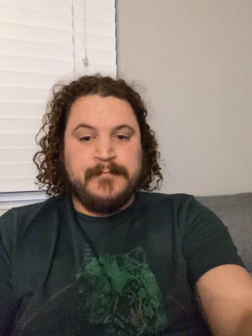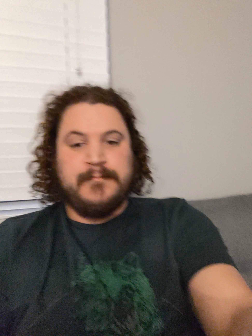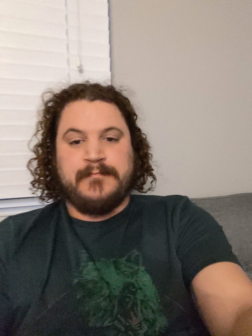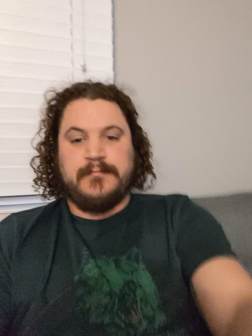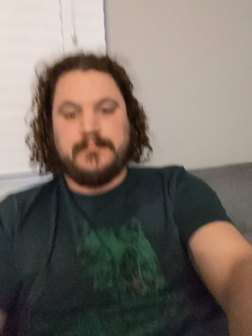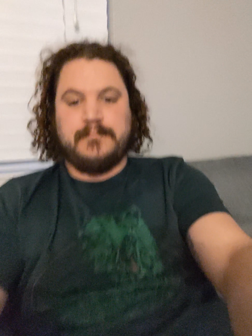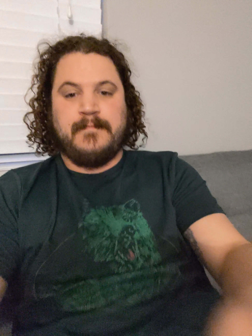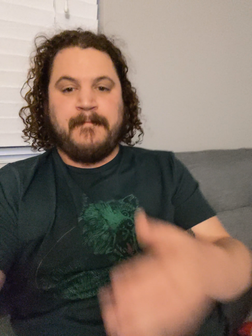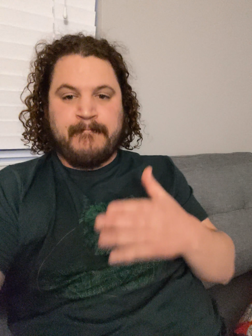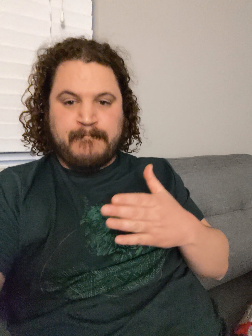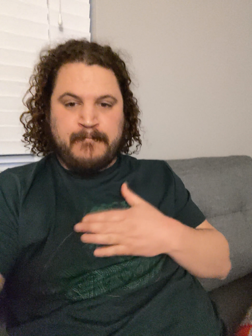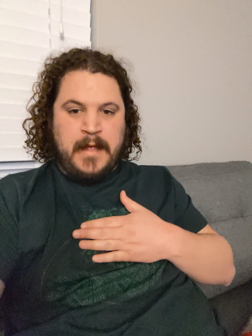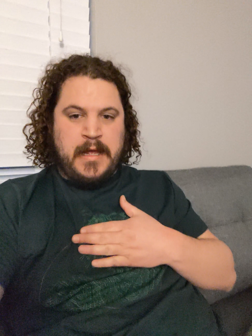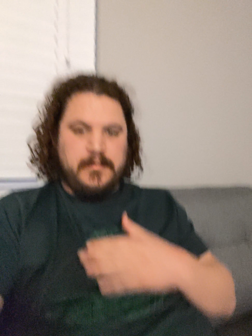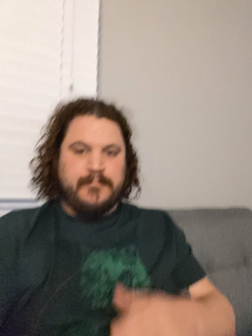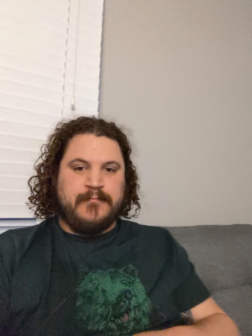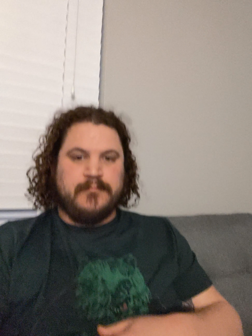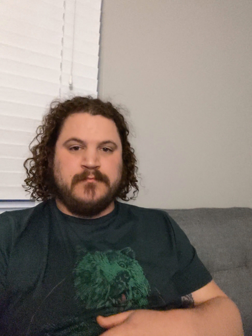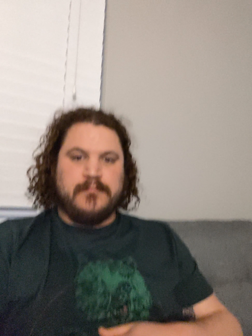my